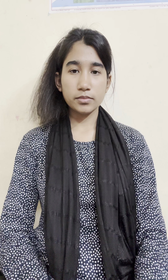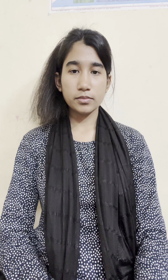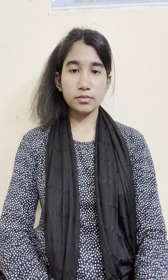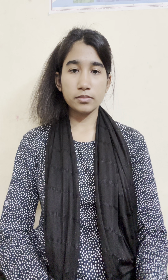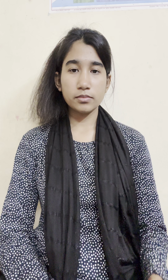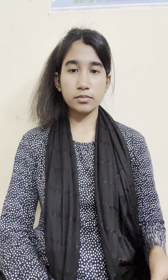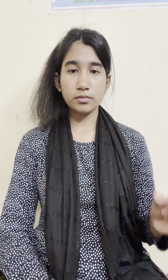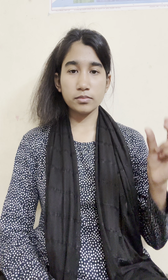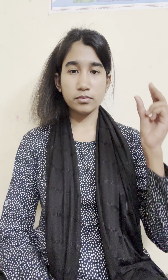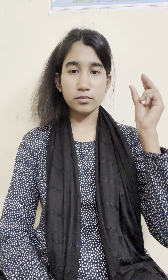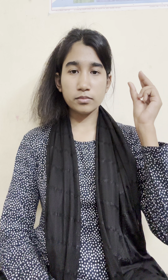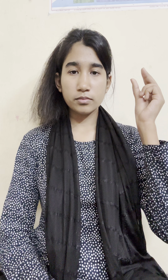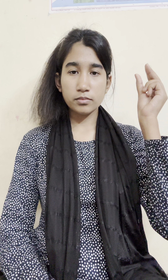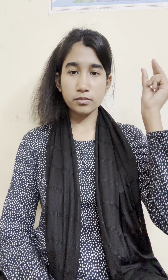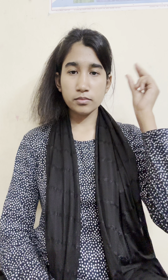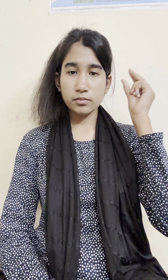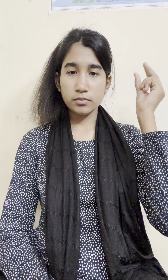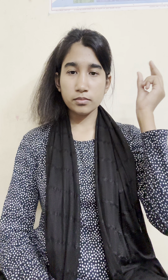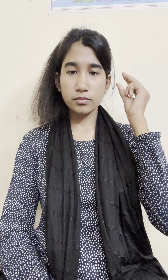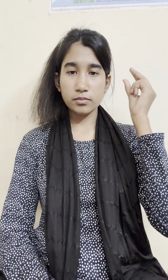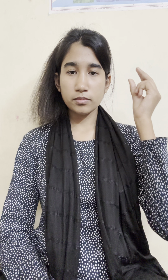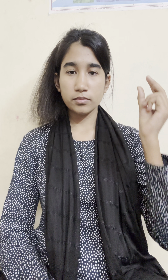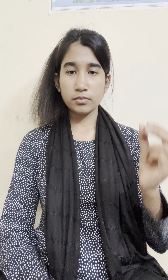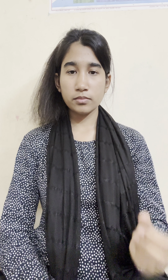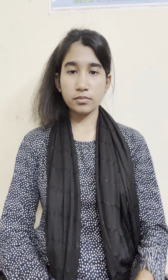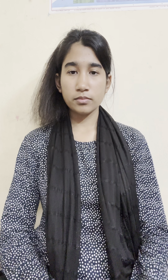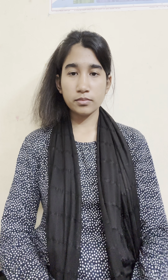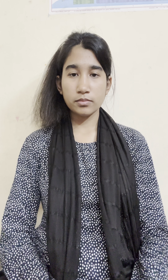ডিম